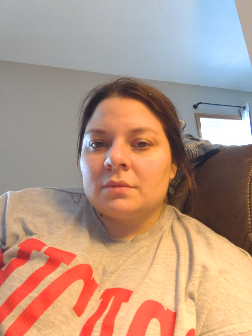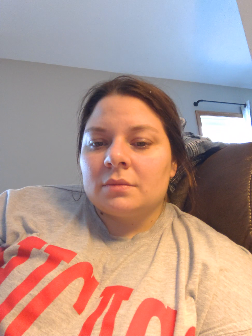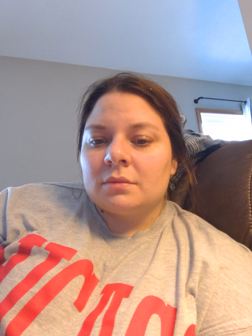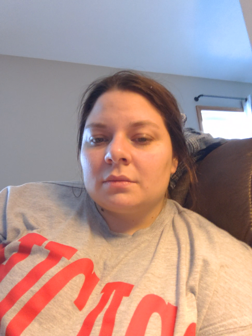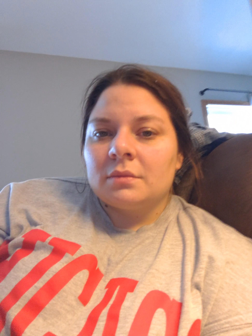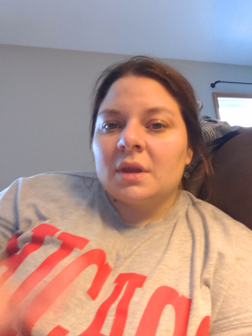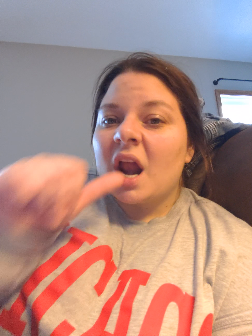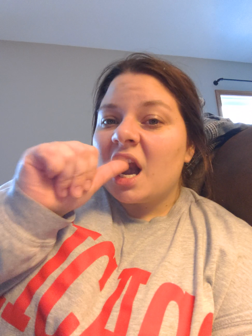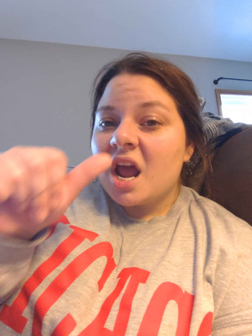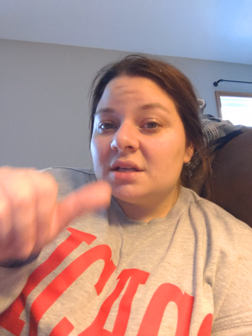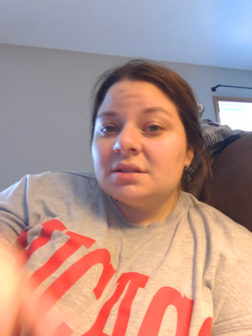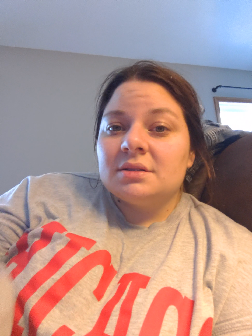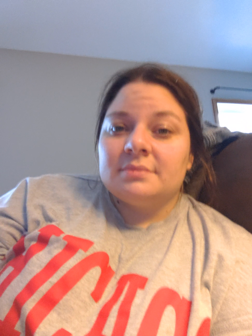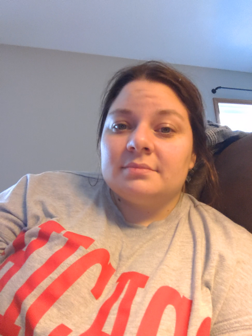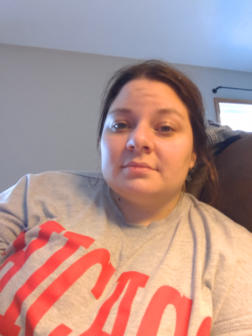nuts